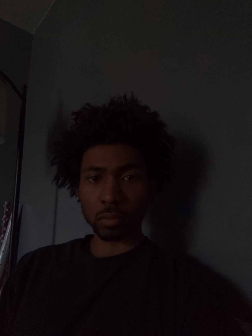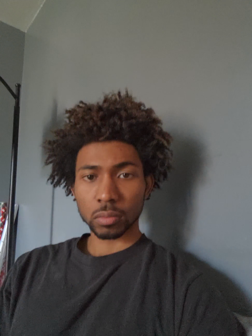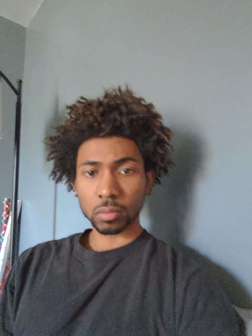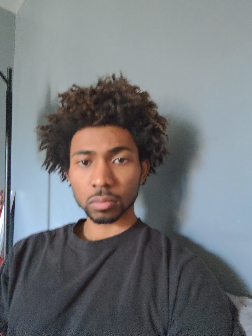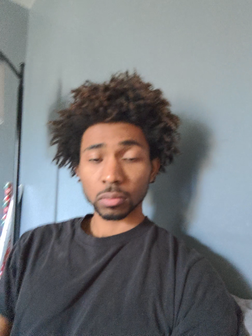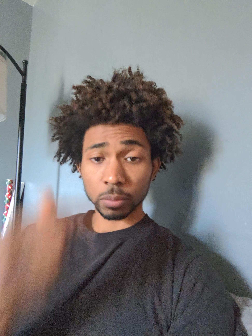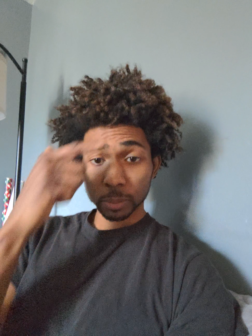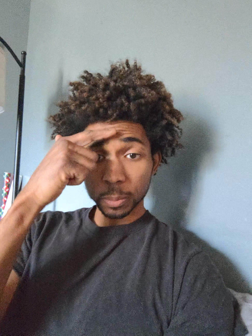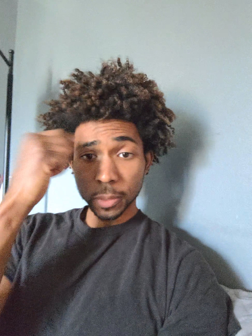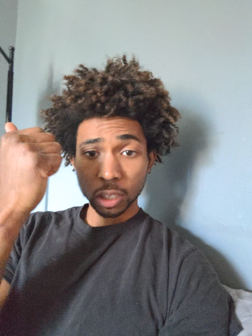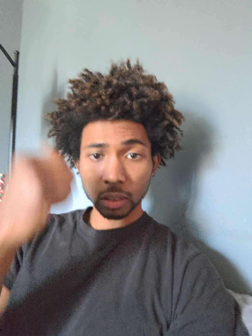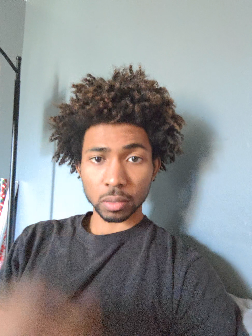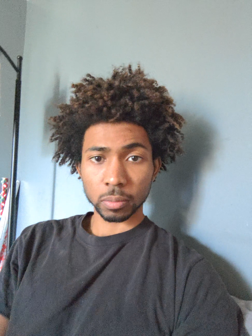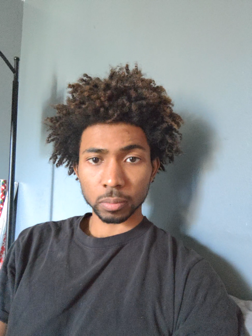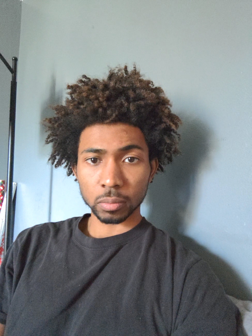because